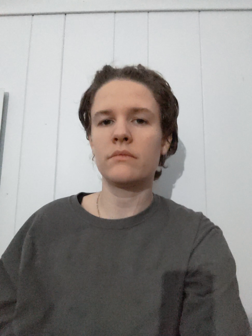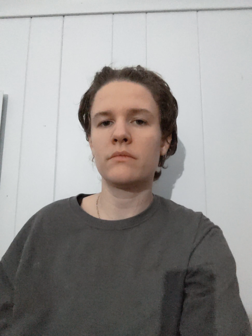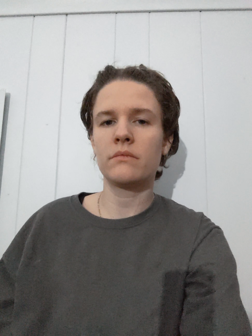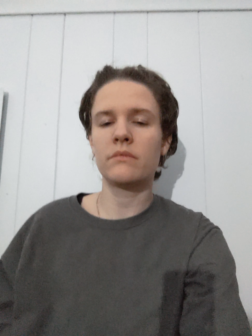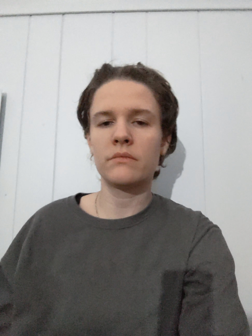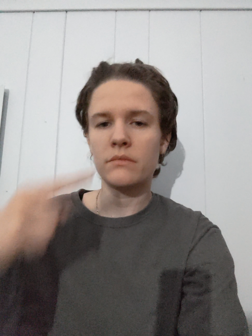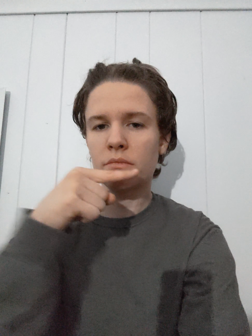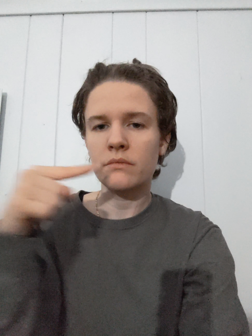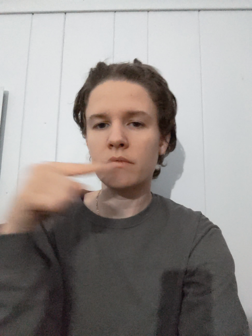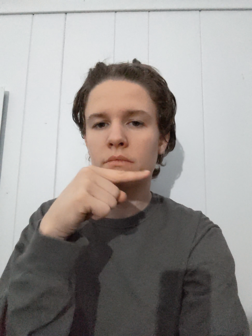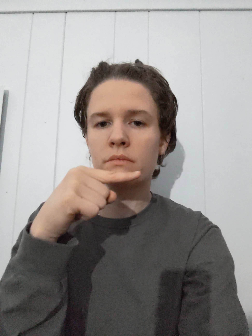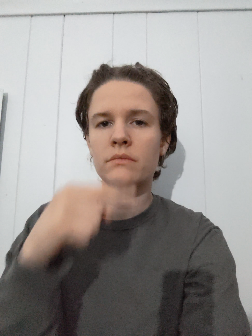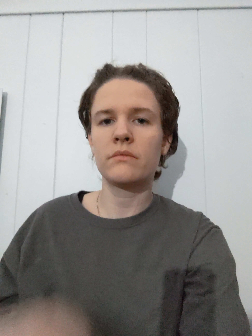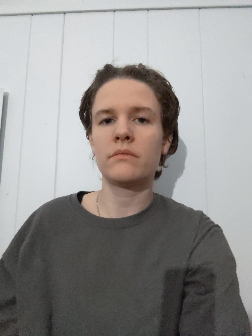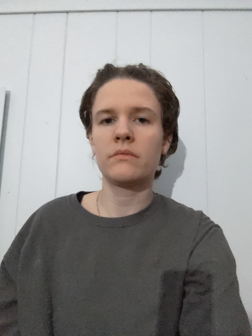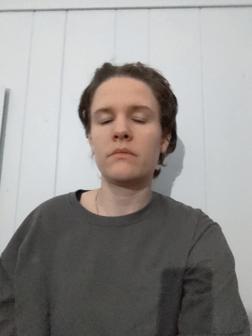toothbrush